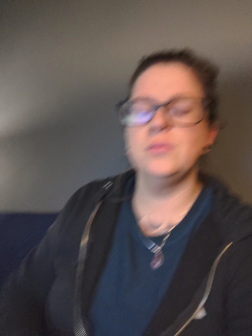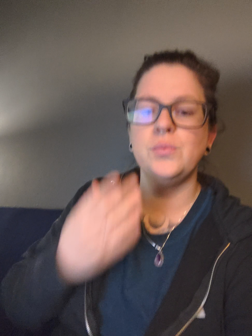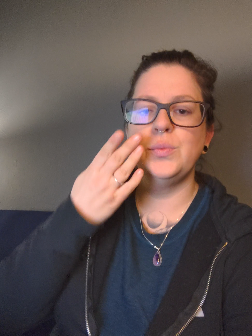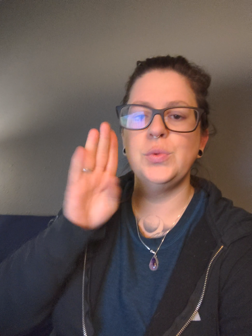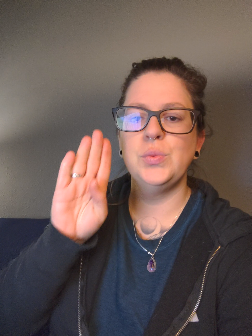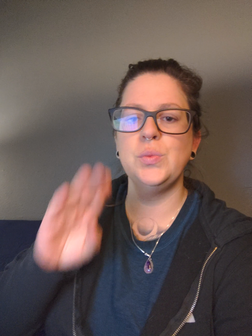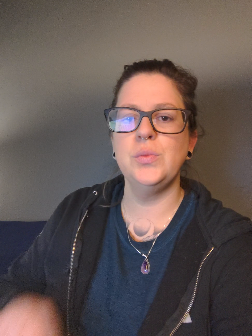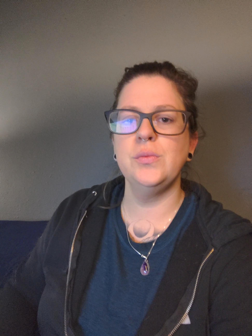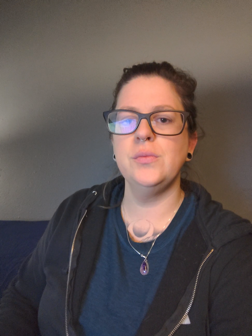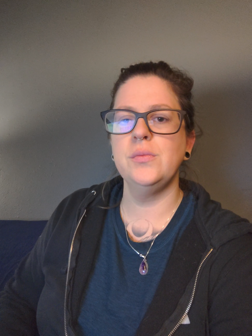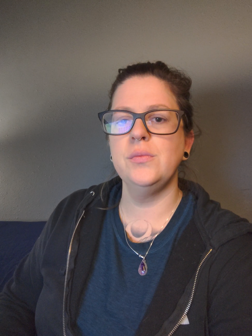blue